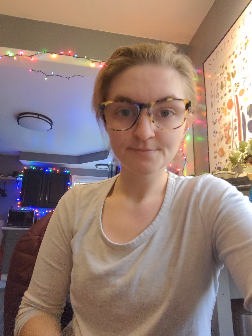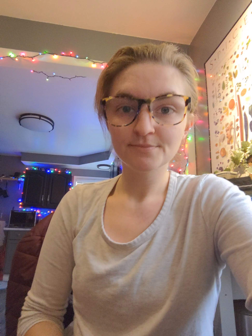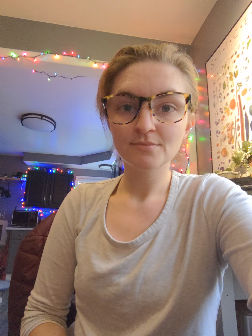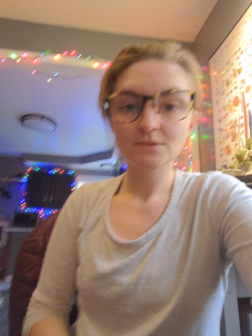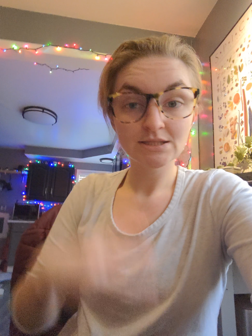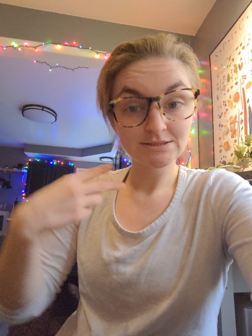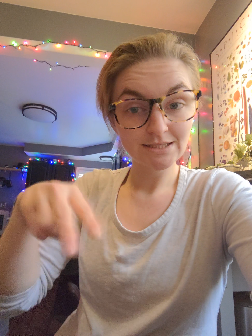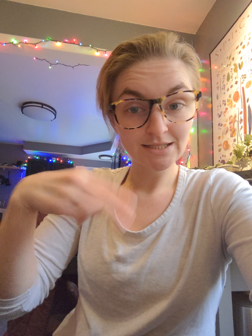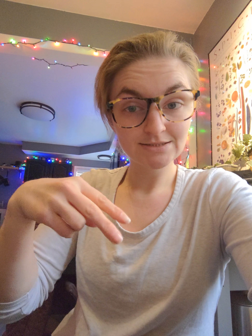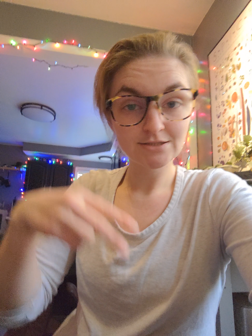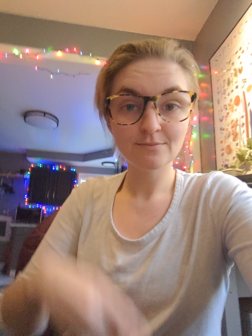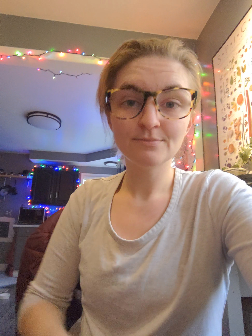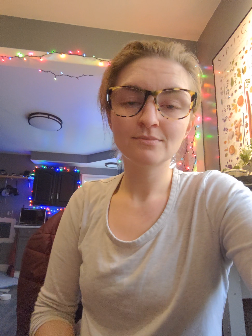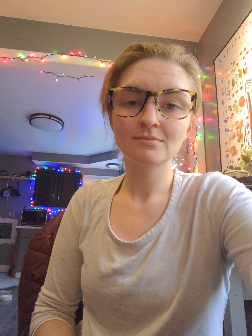dance